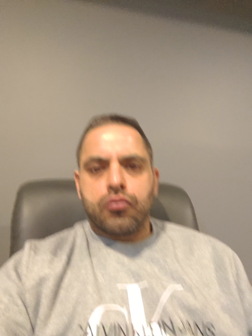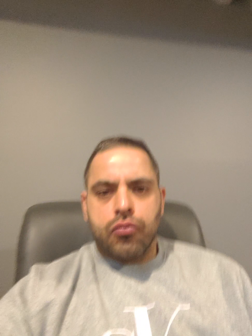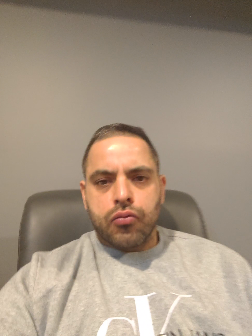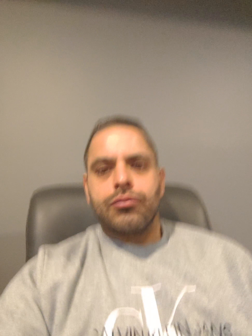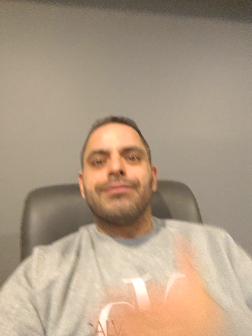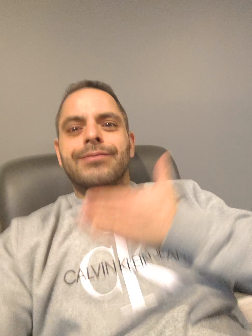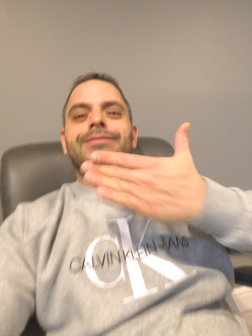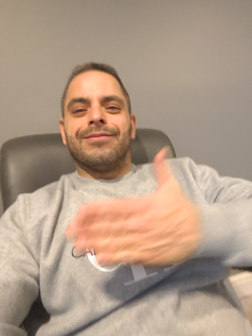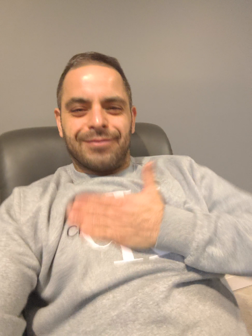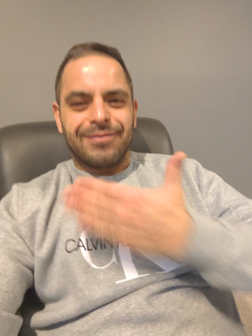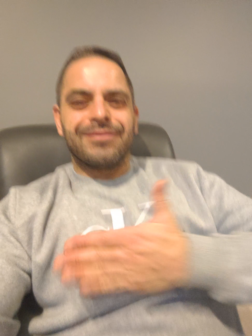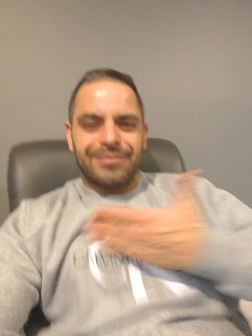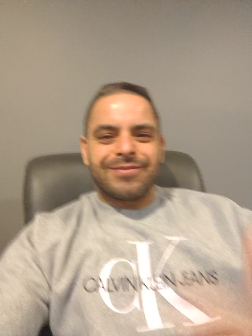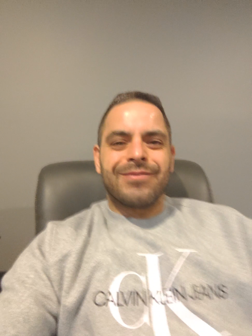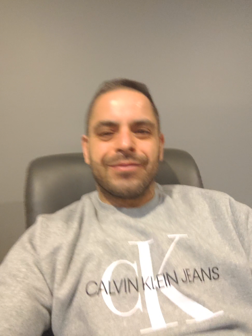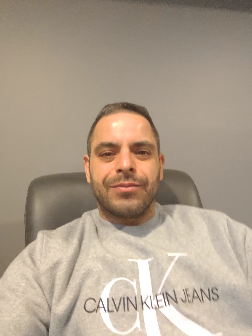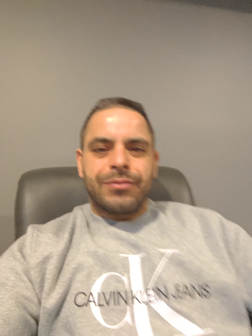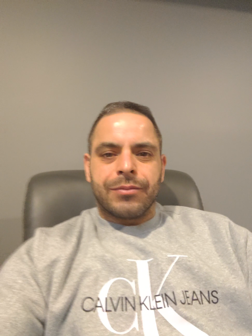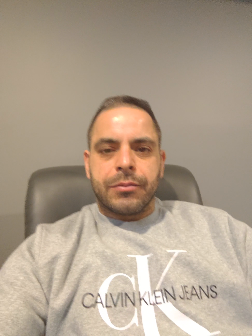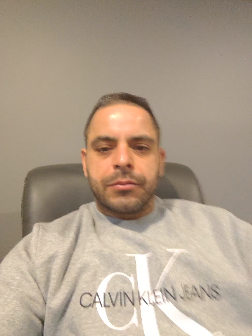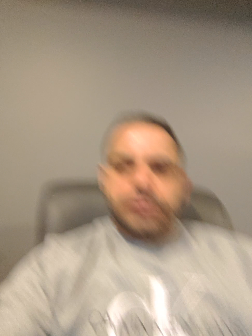happy